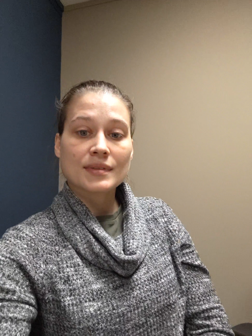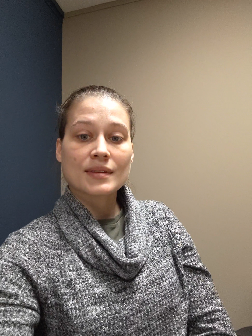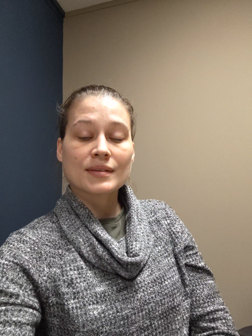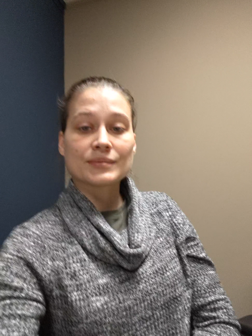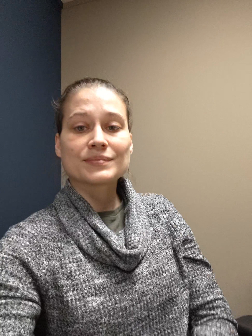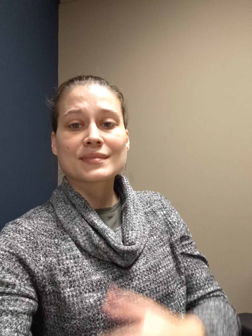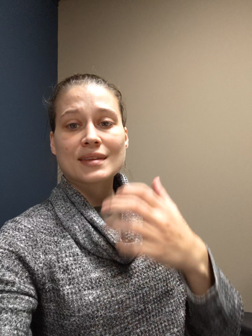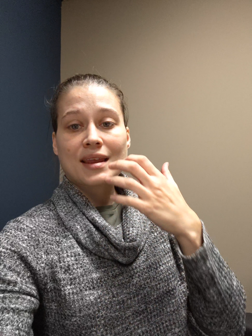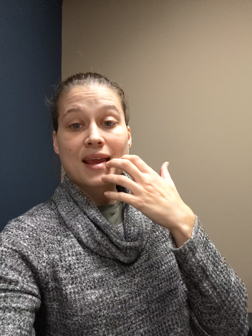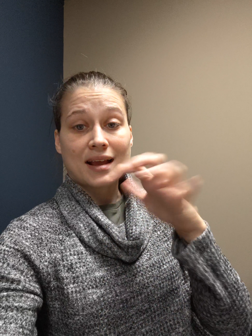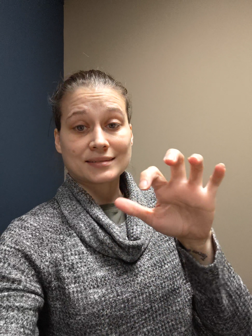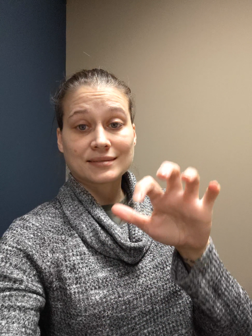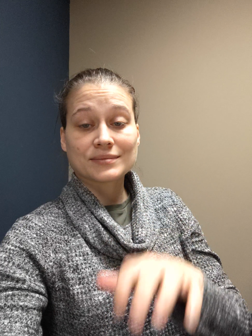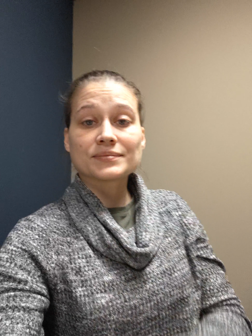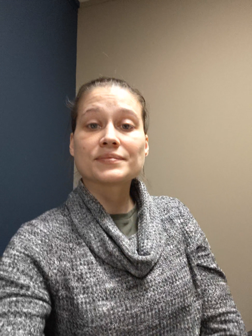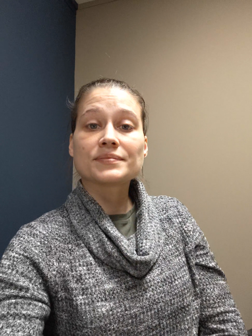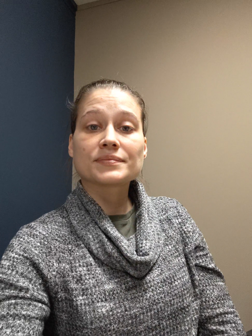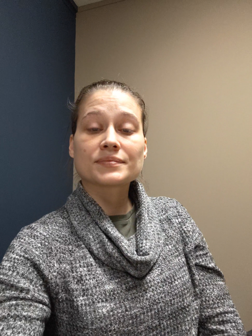hot